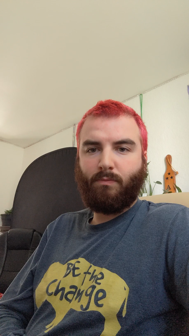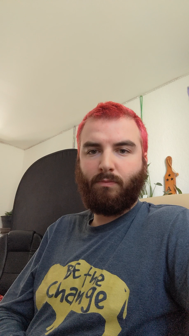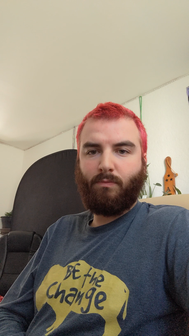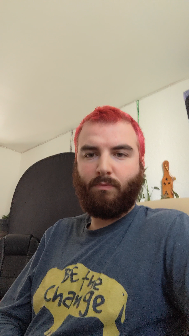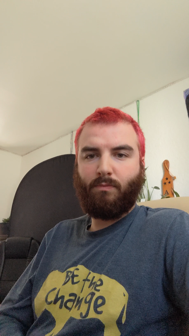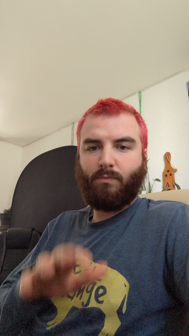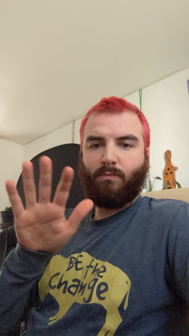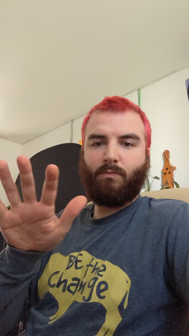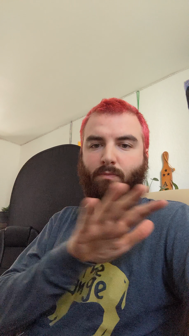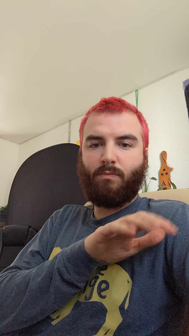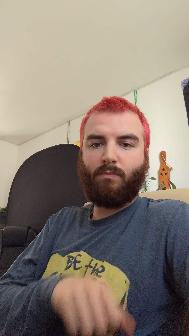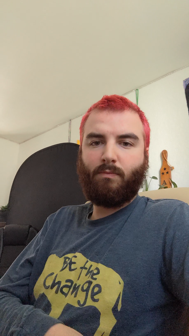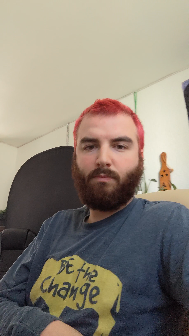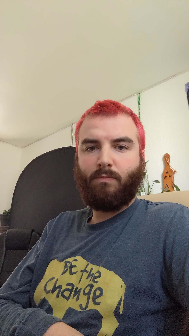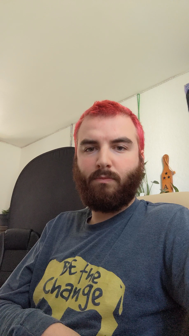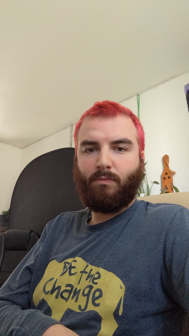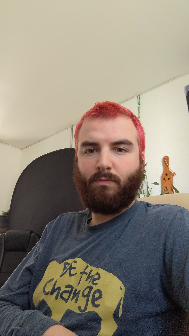full